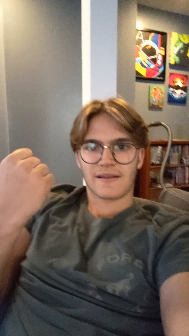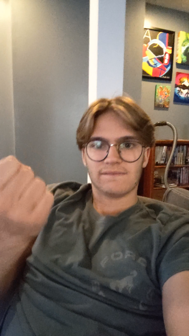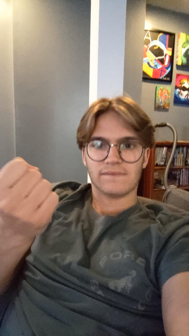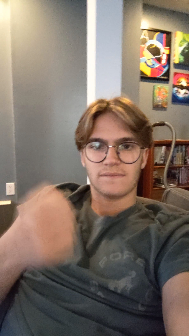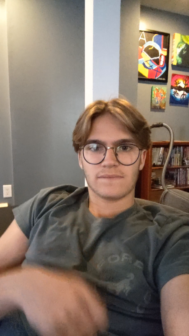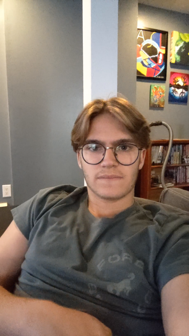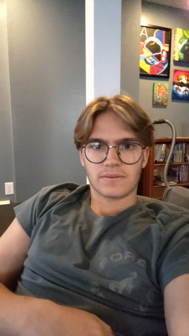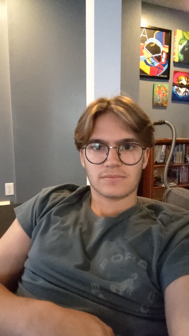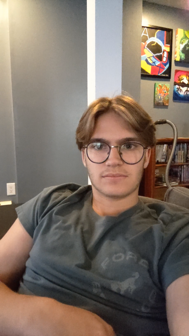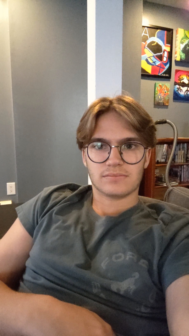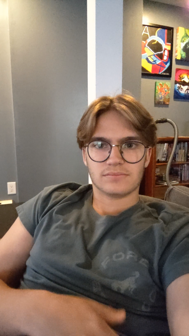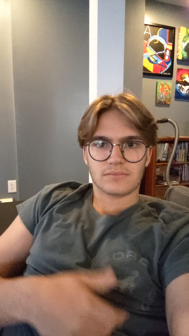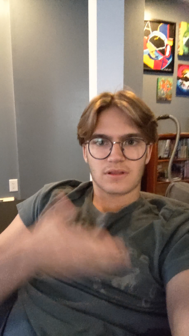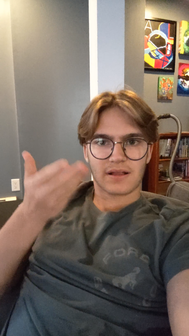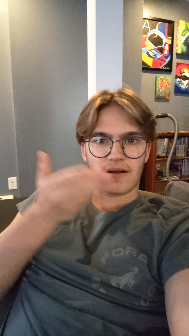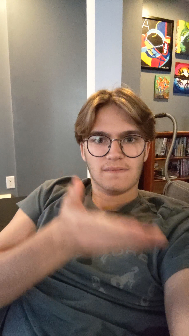oven